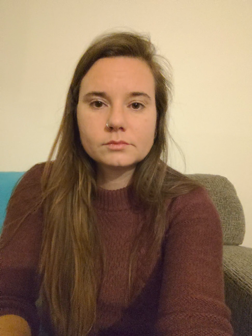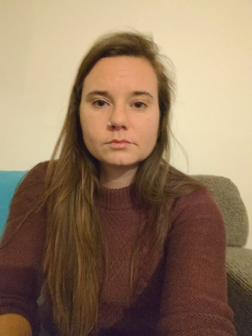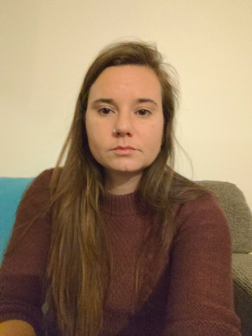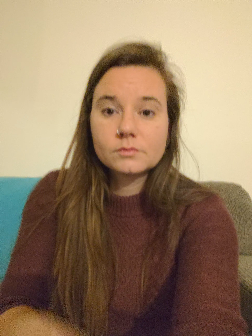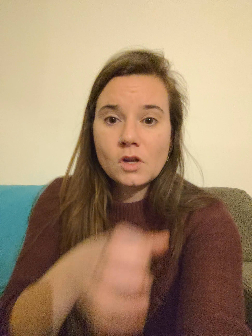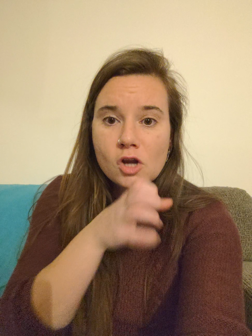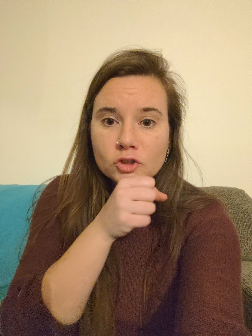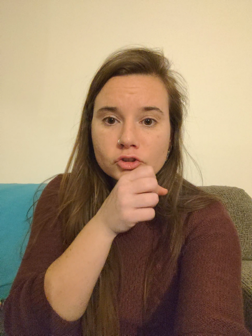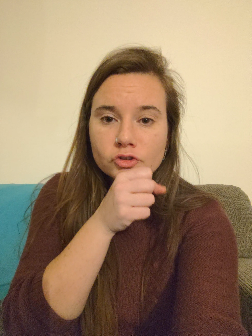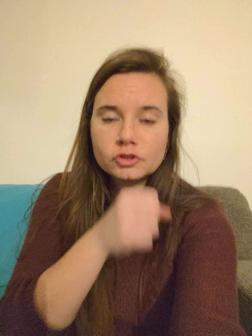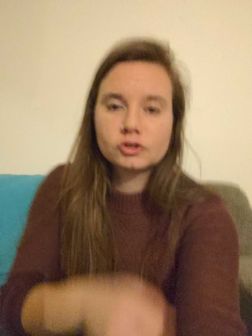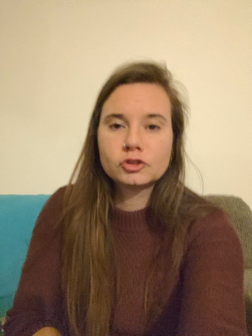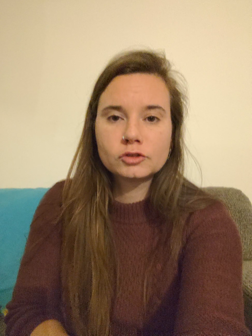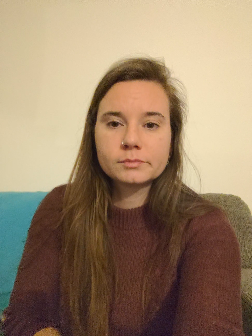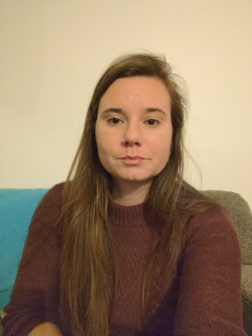orange